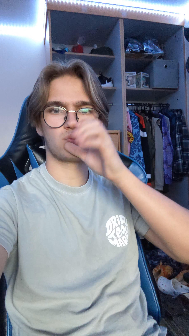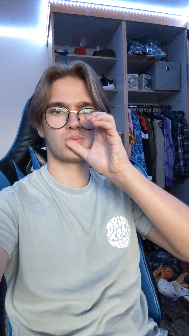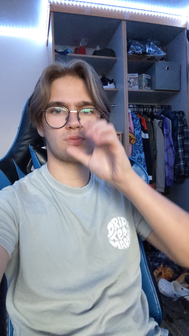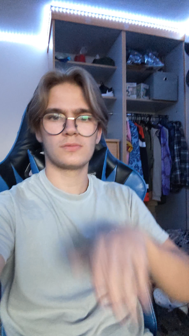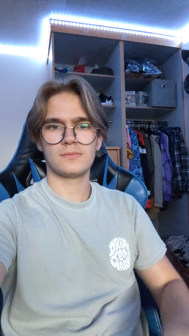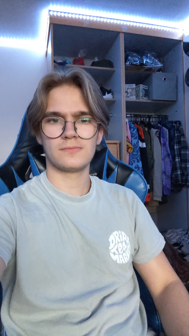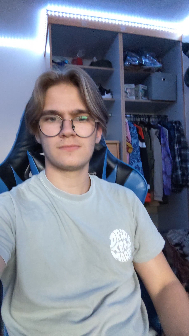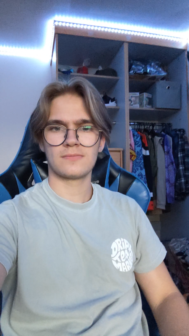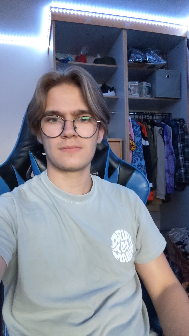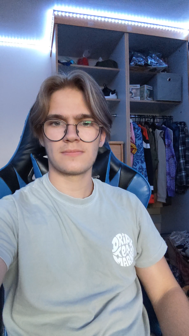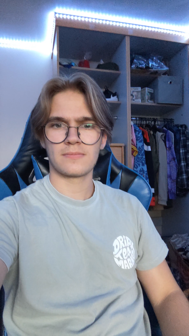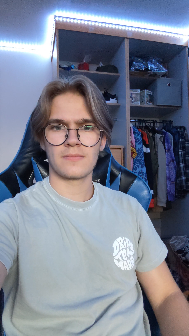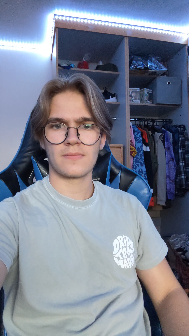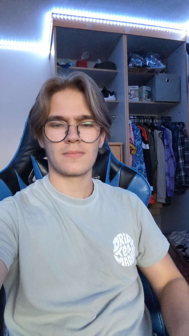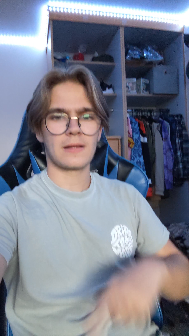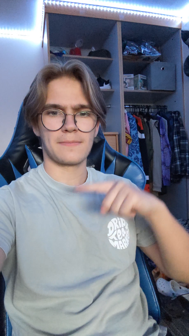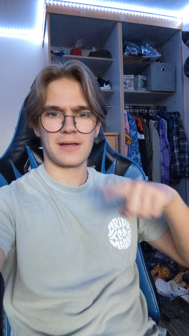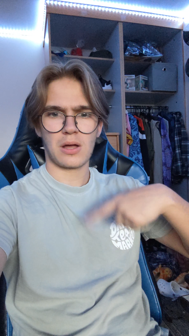about